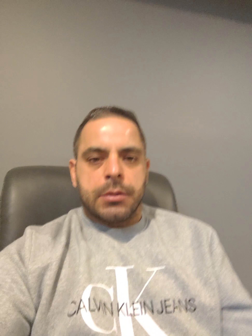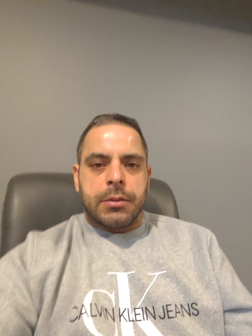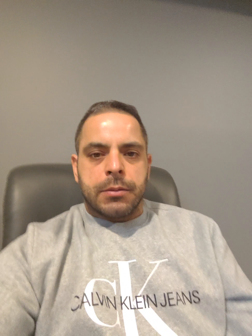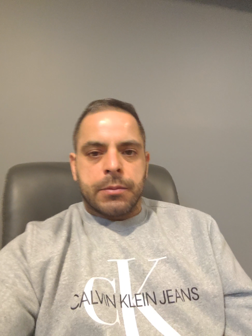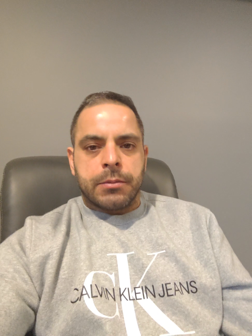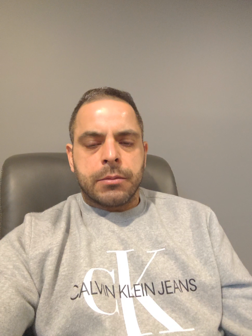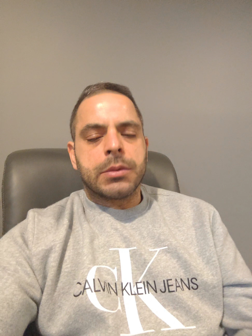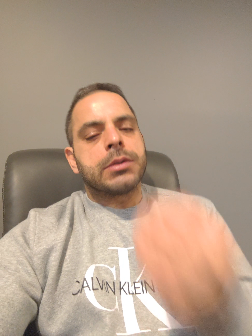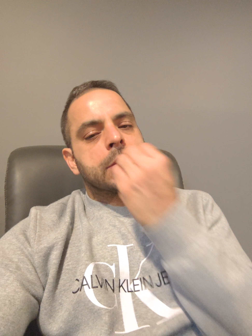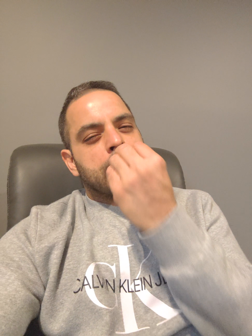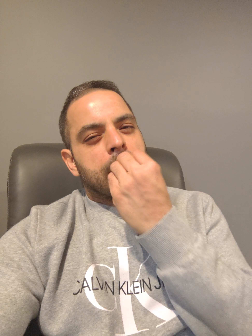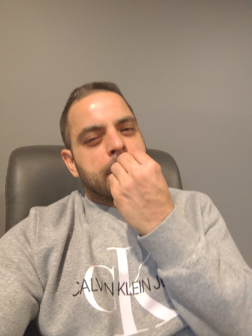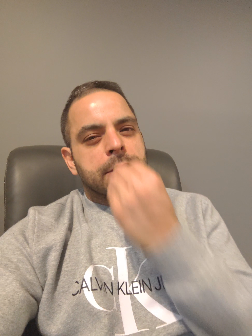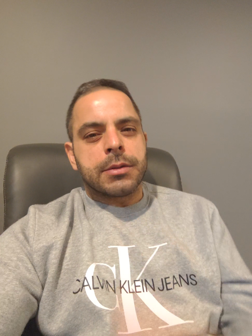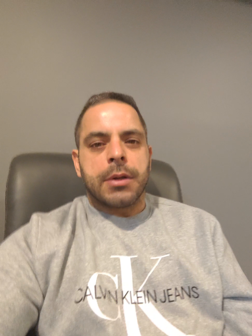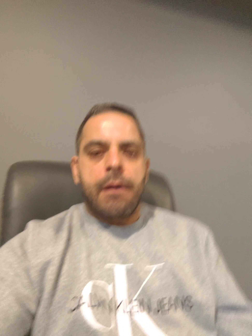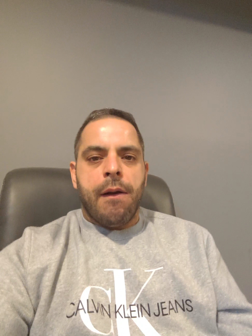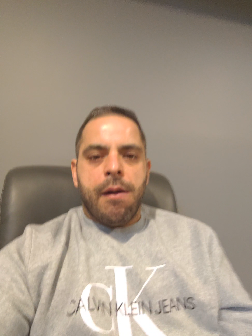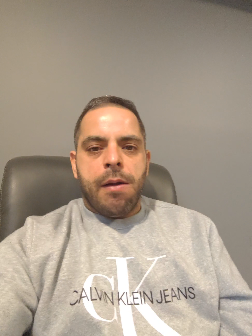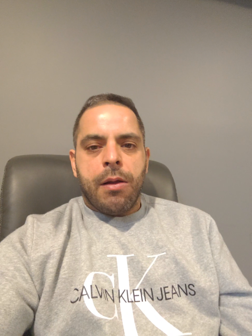snack